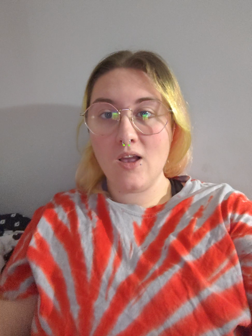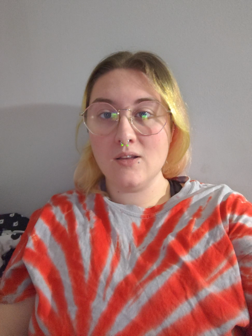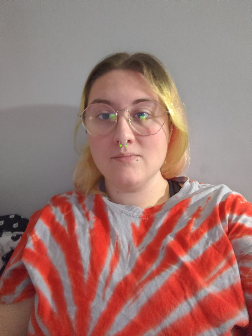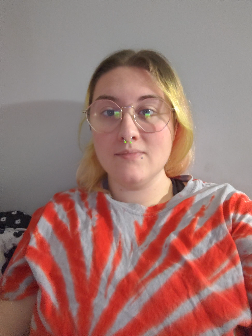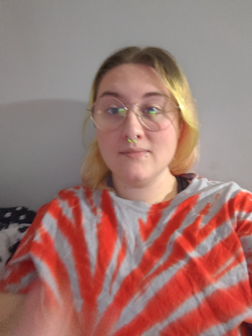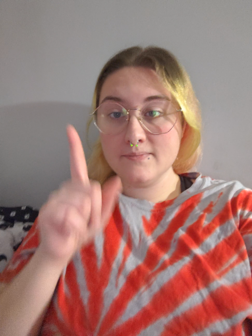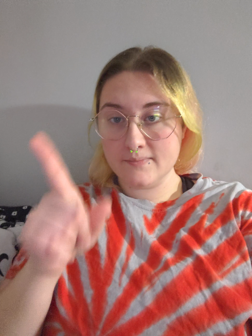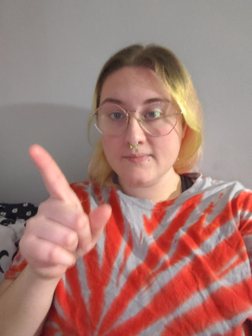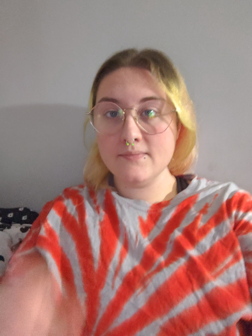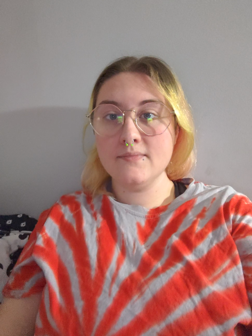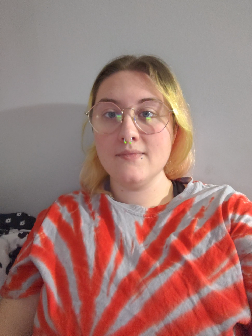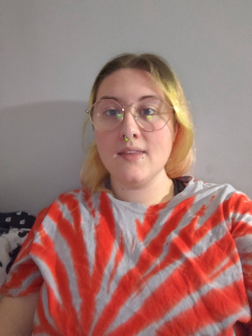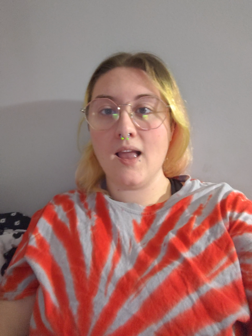he/she/it